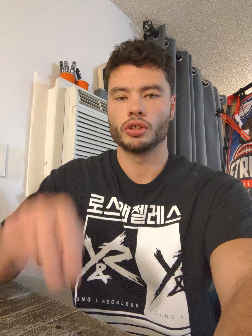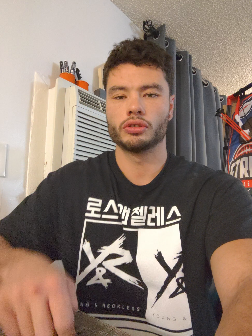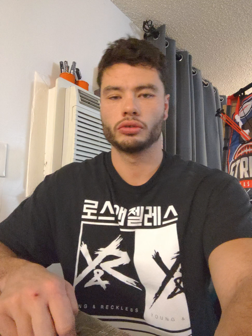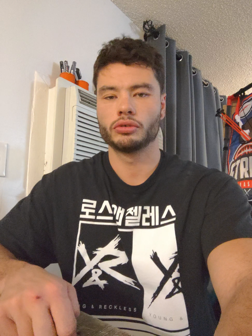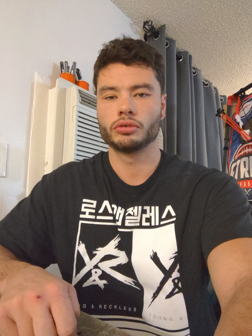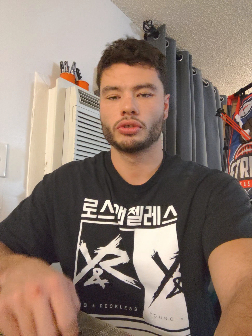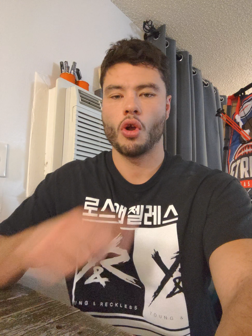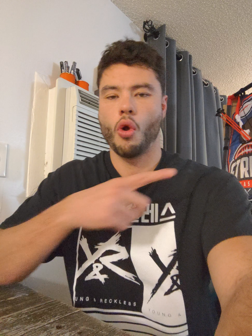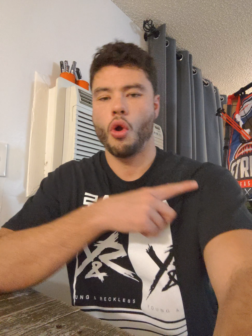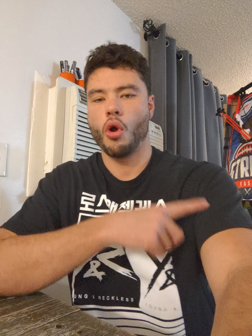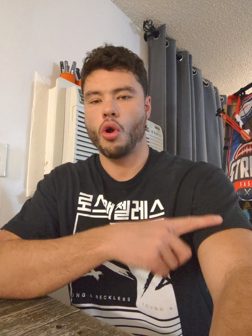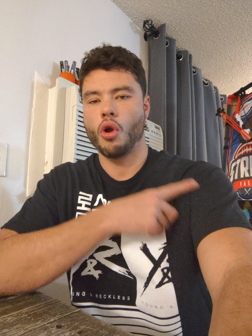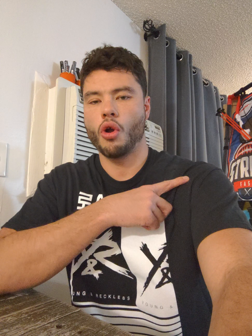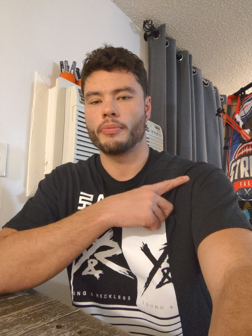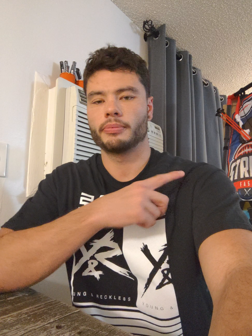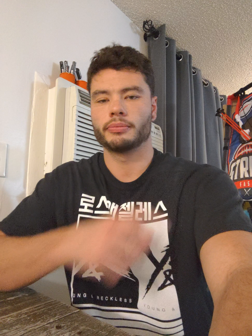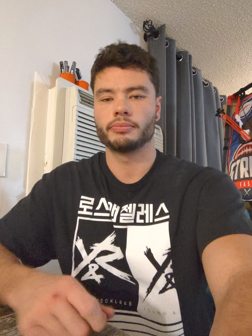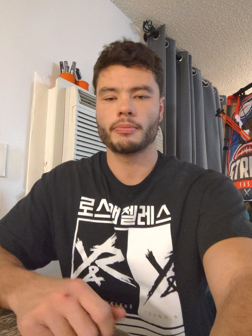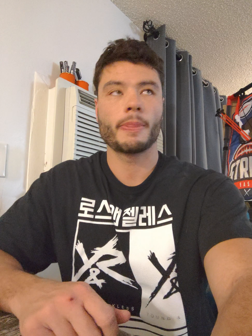arm